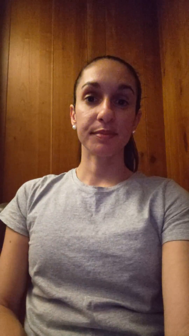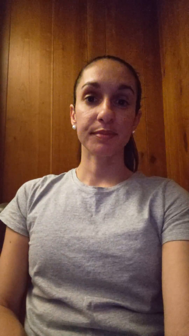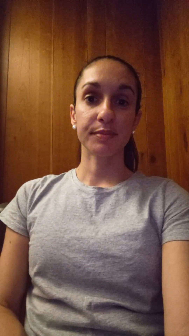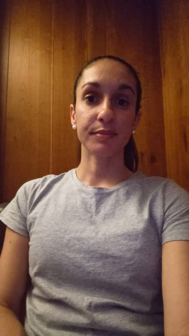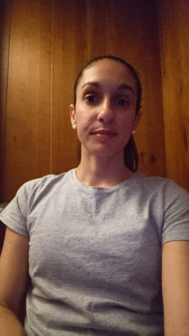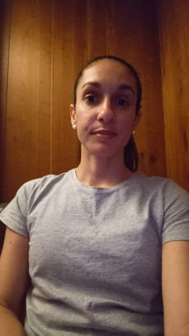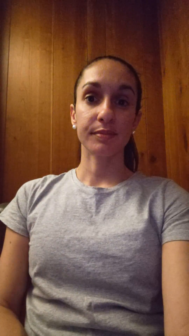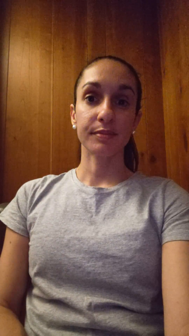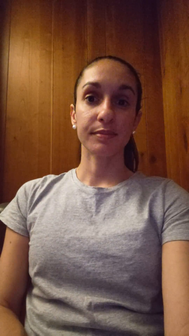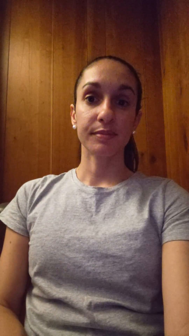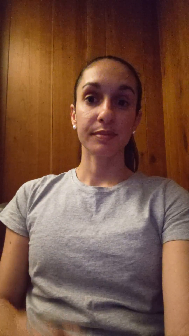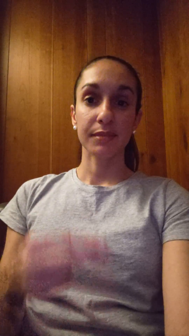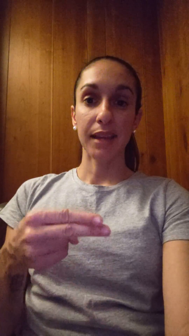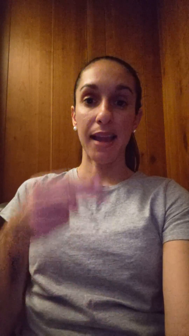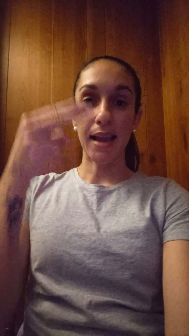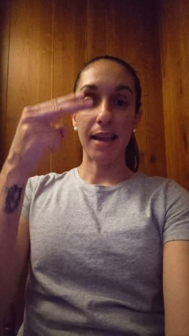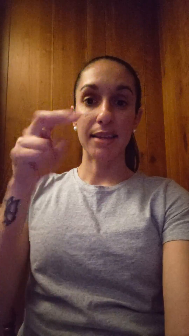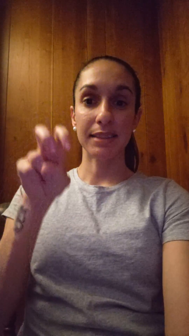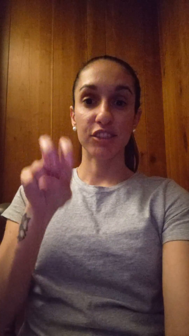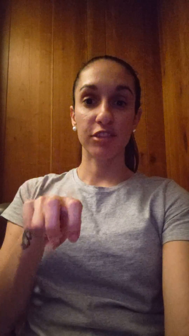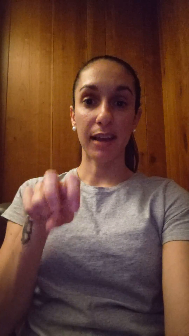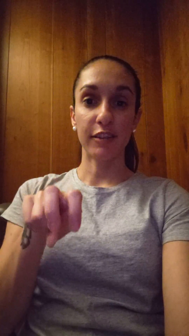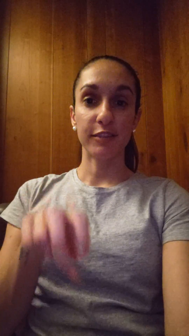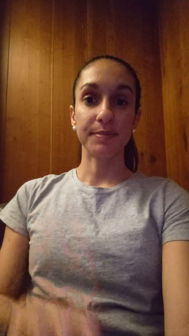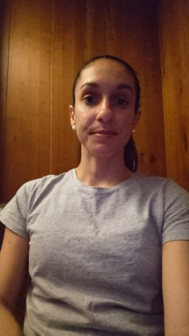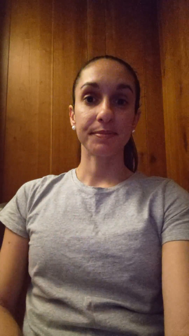high chair